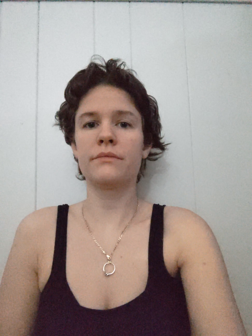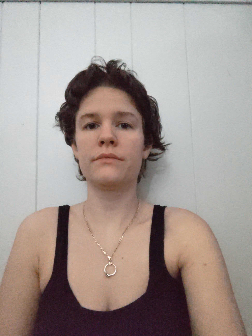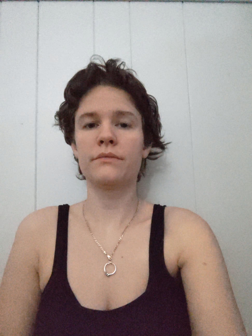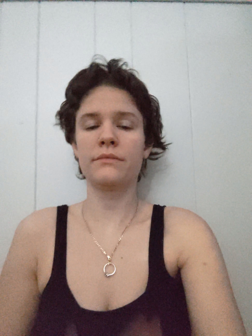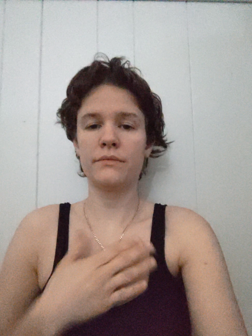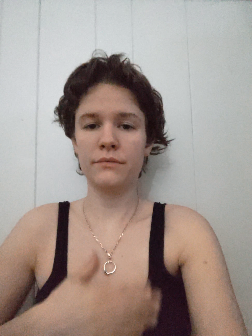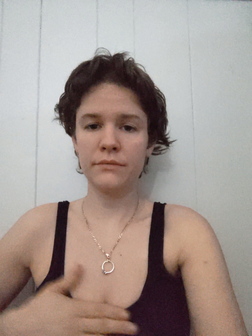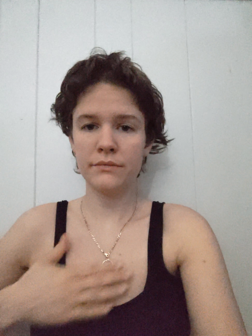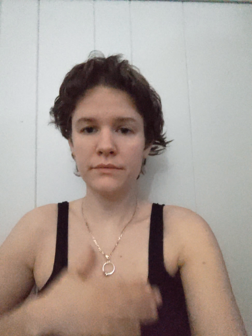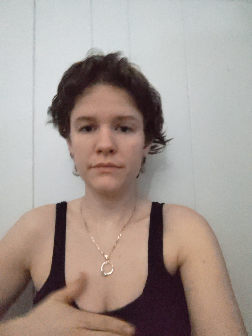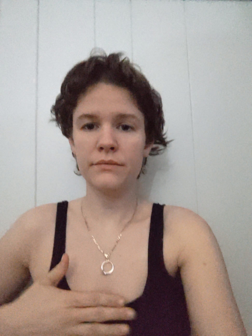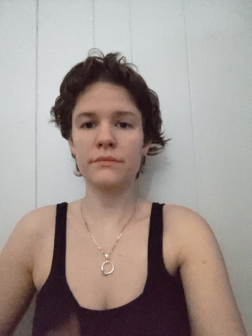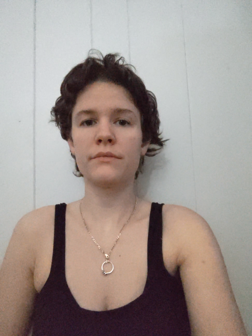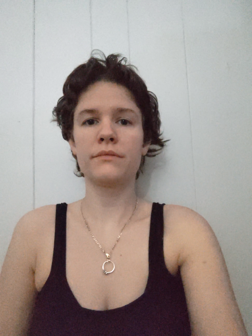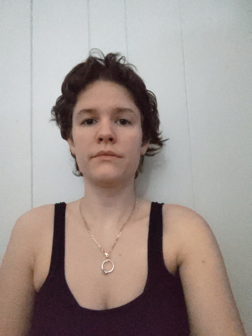please